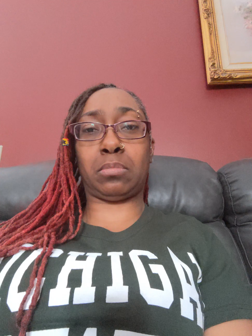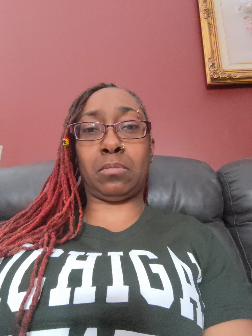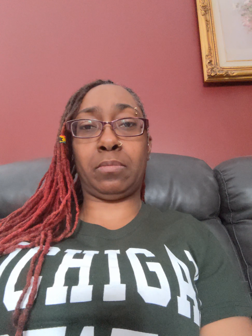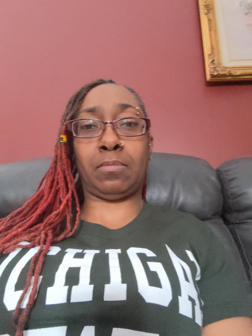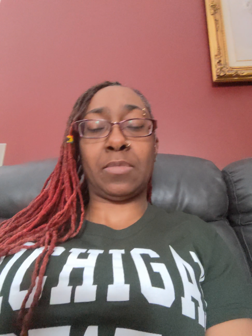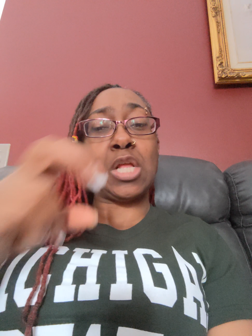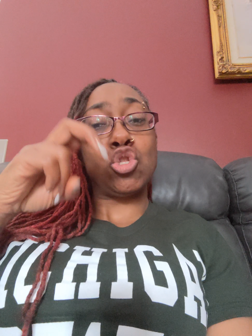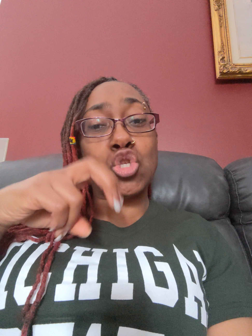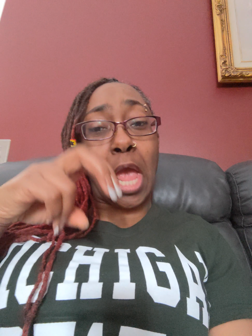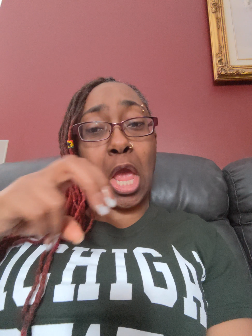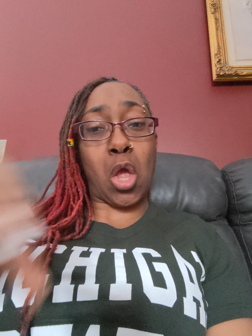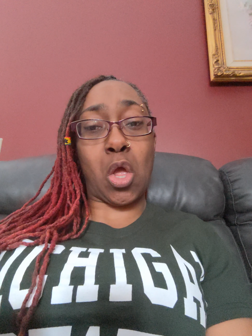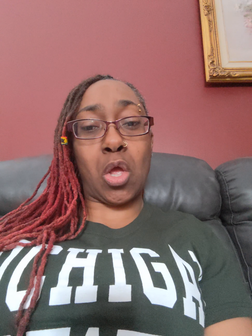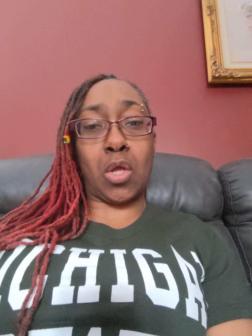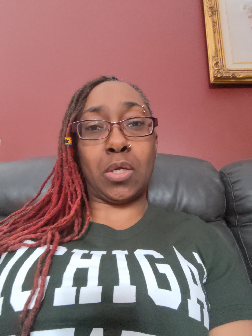chair